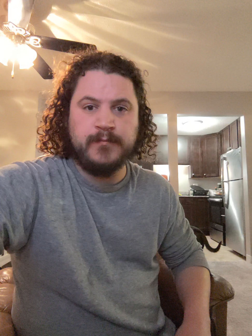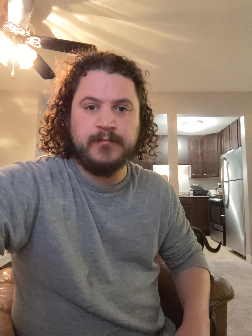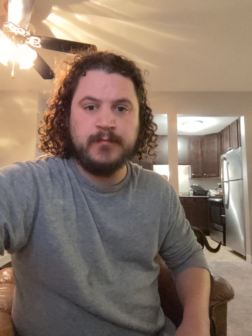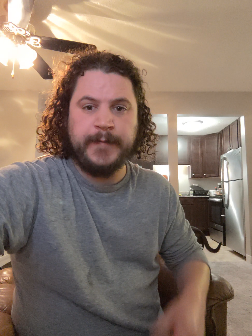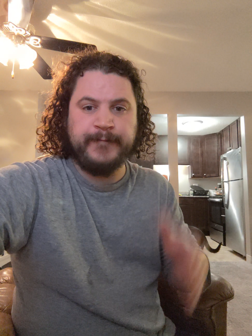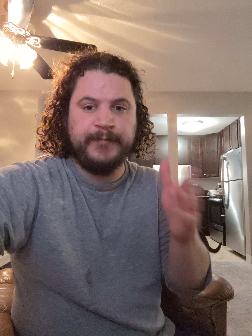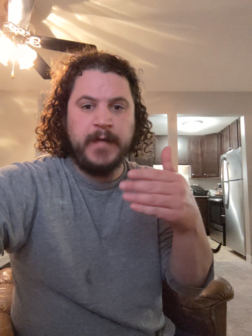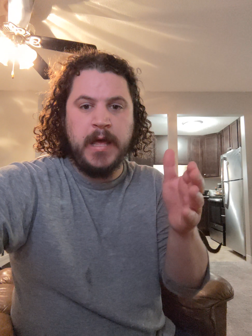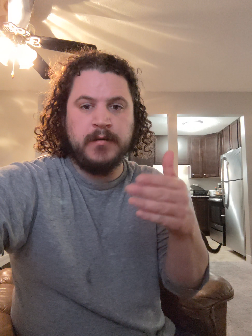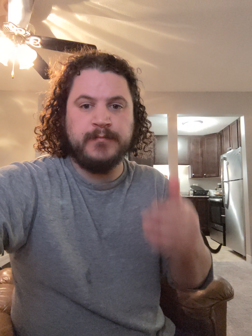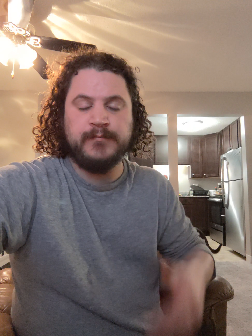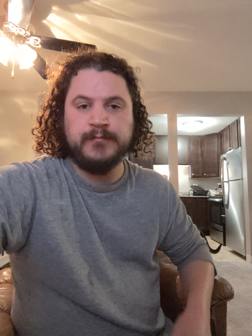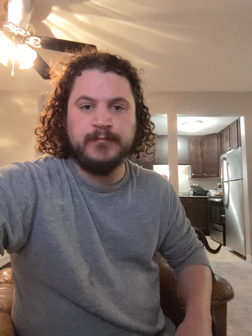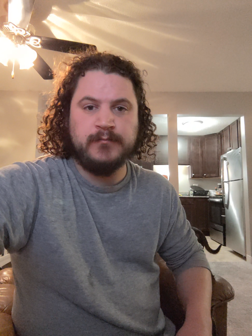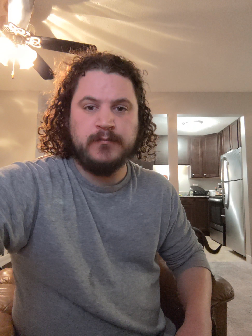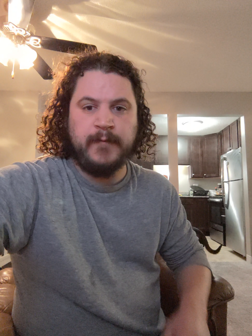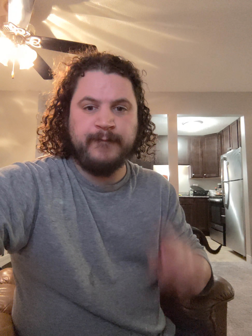flag